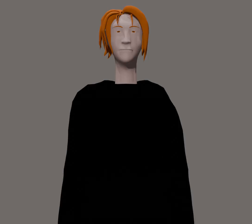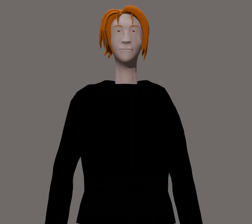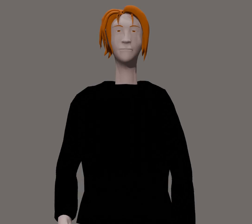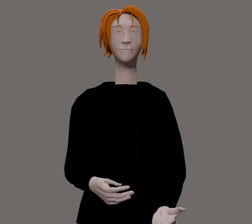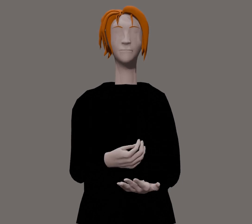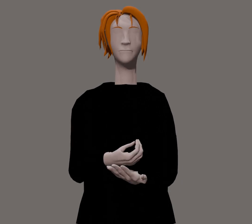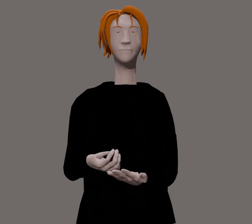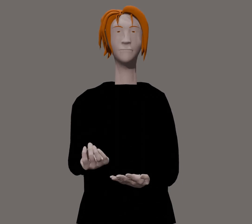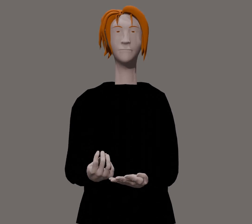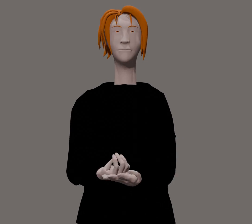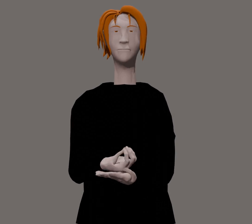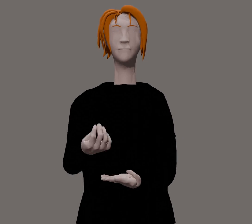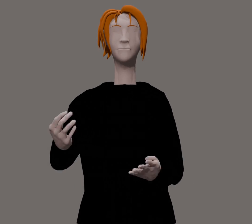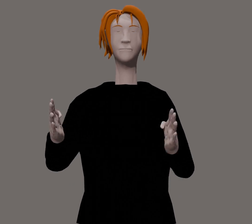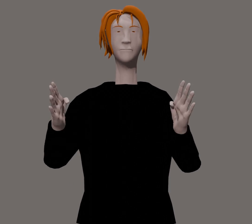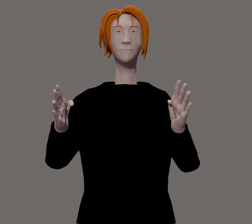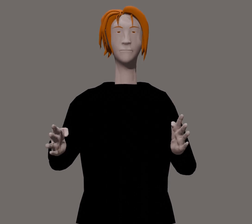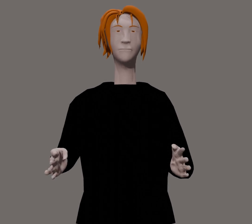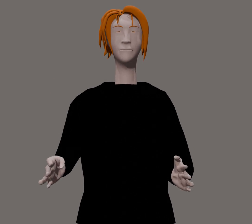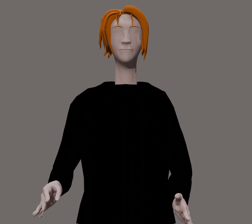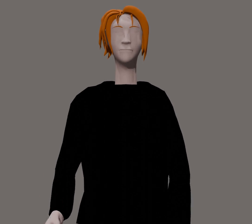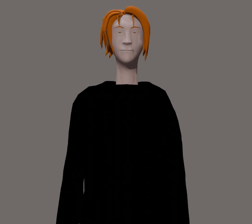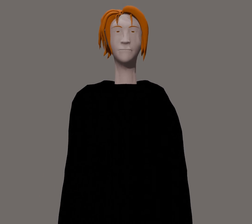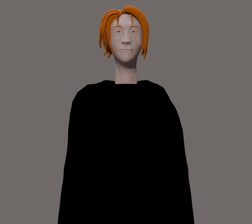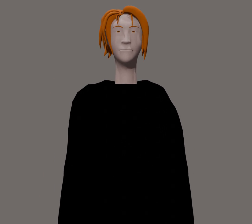Consumer